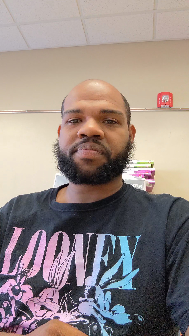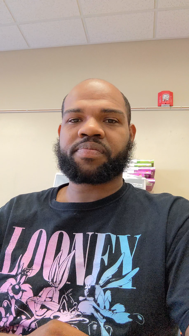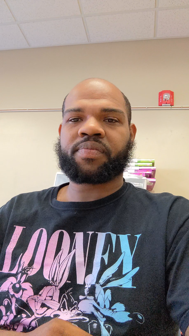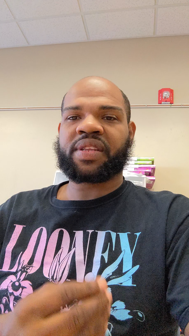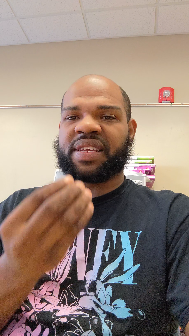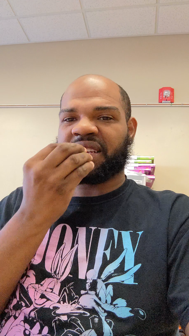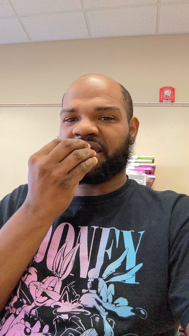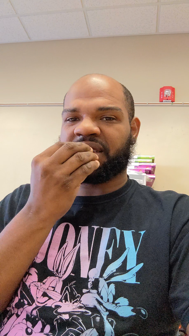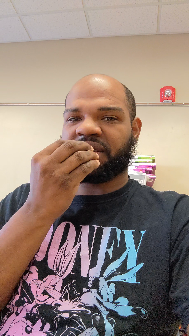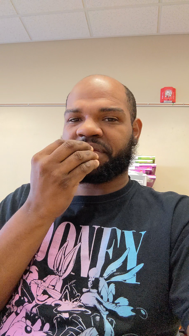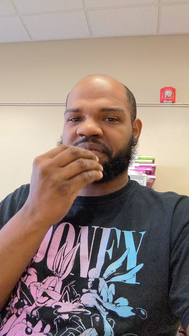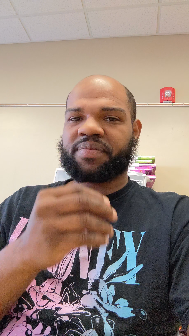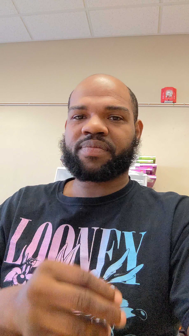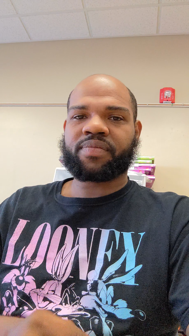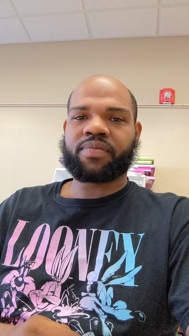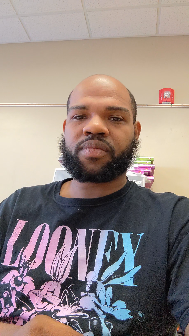eat